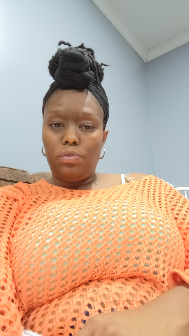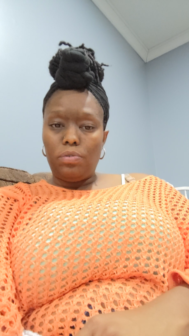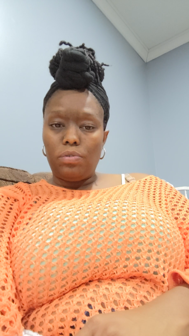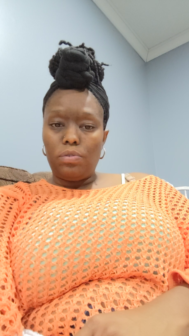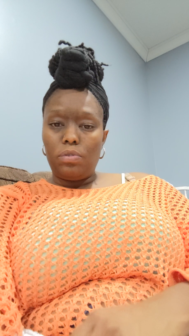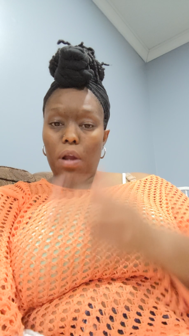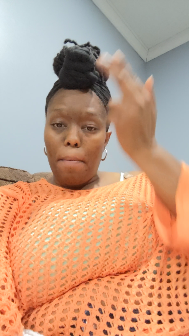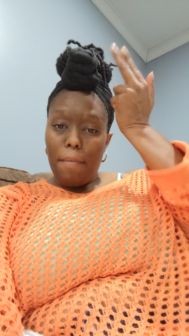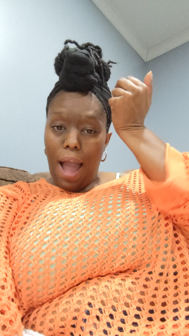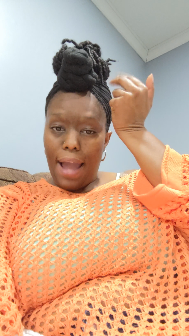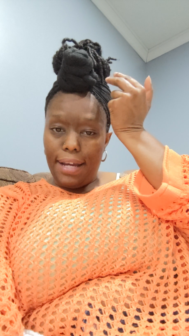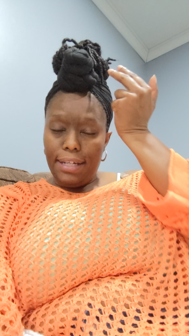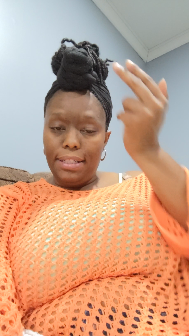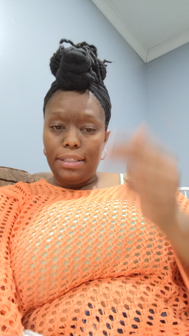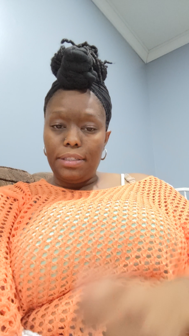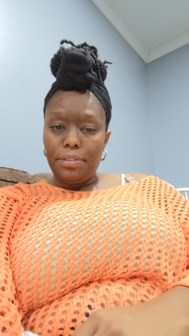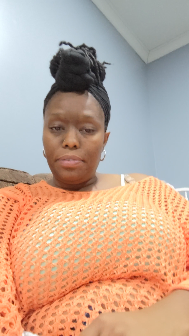bunny